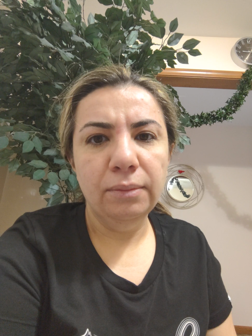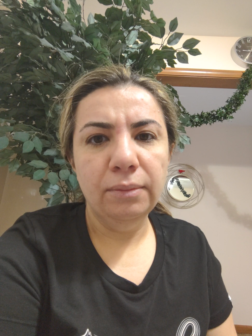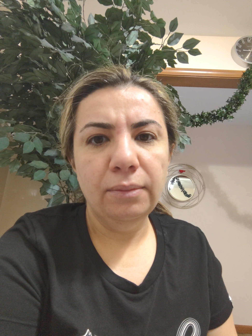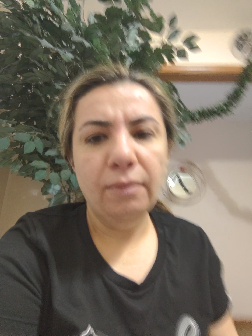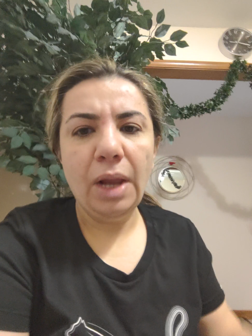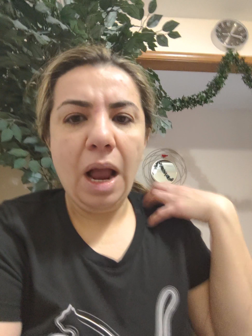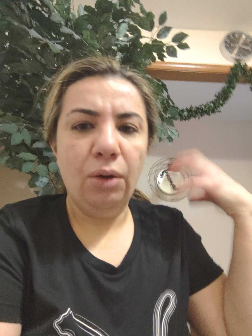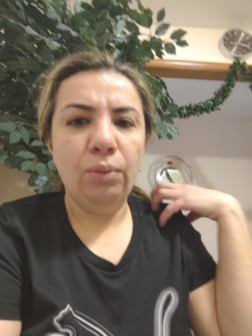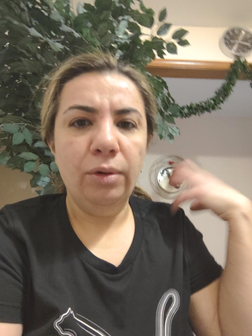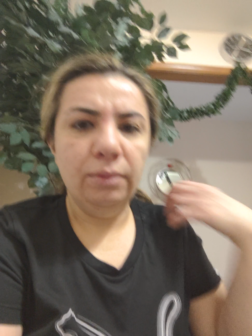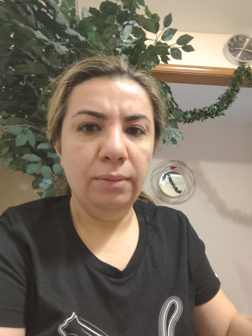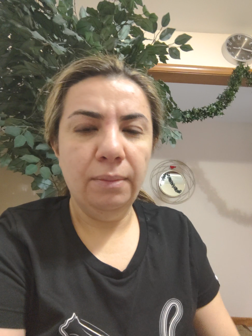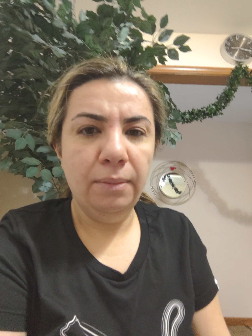outside